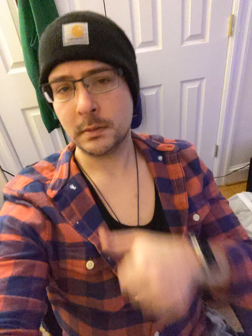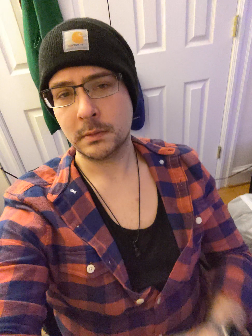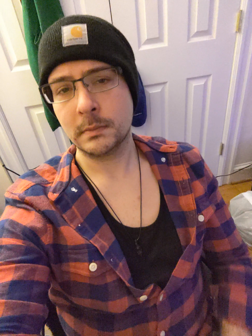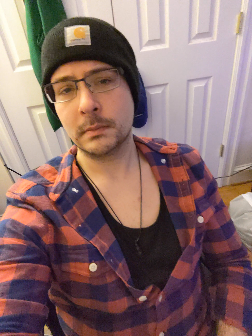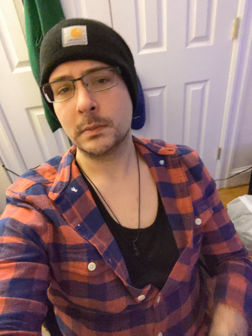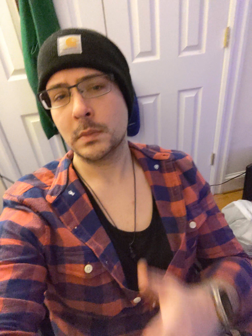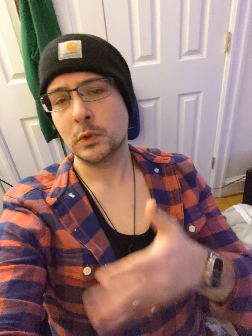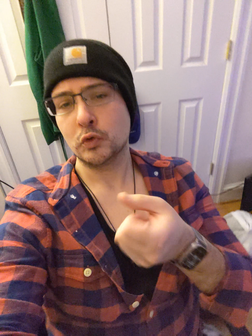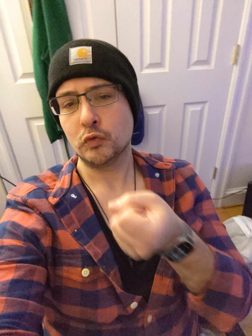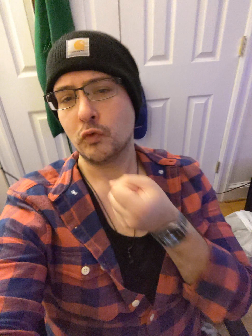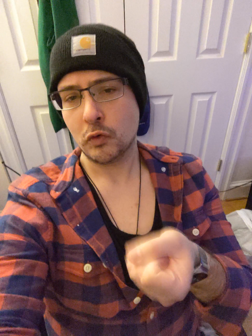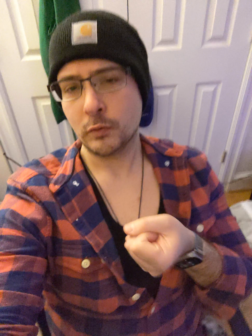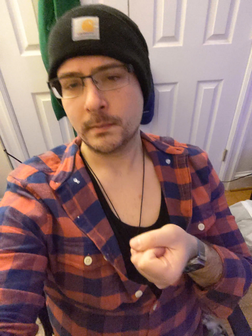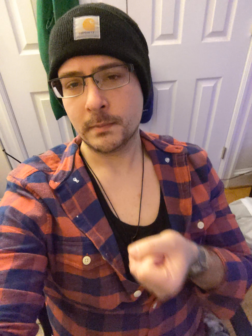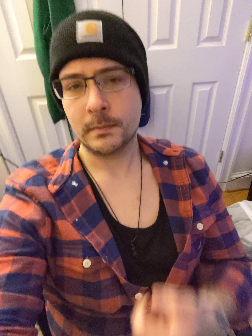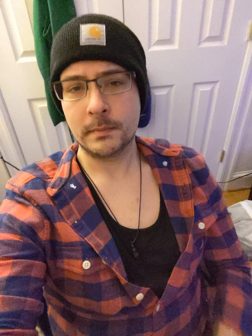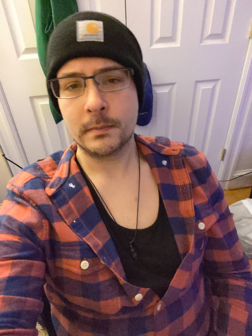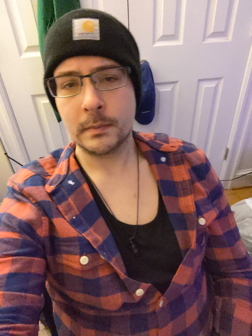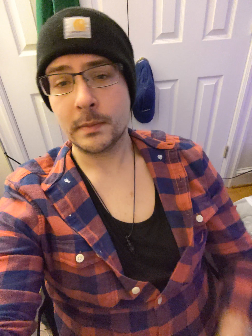drawer